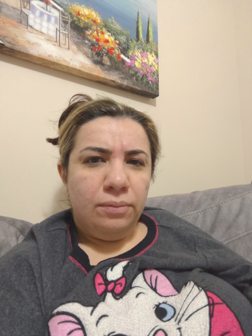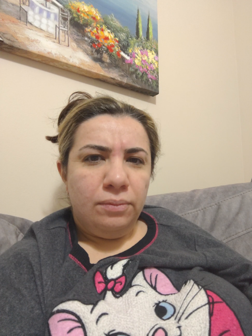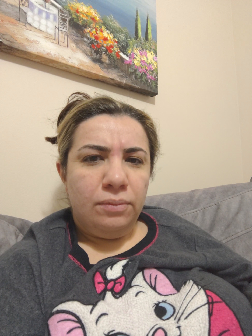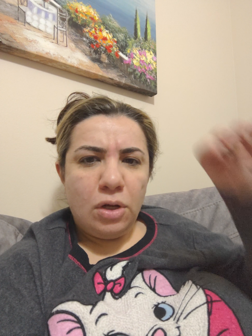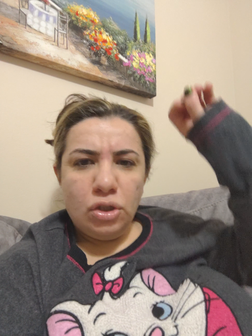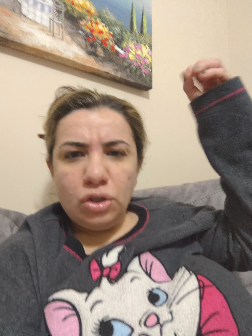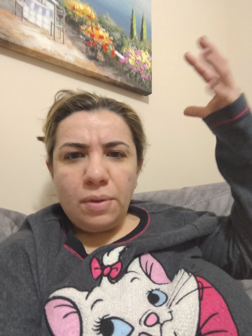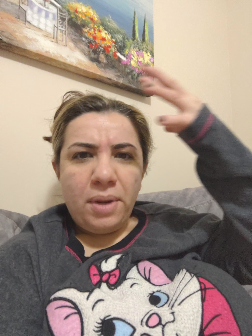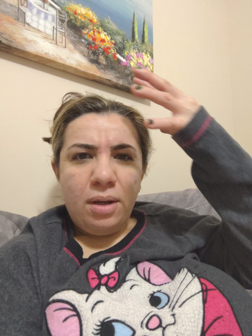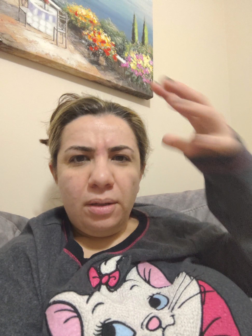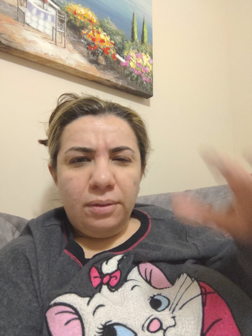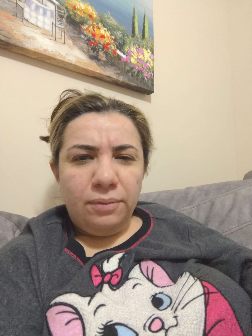sun